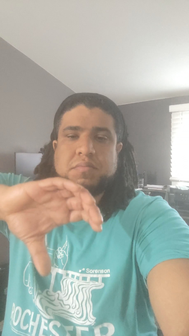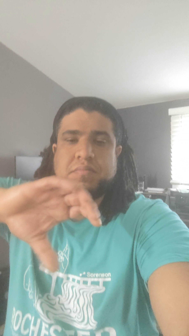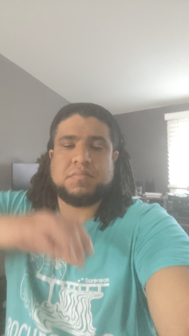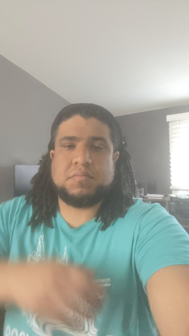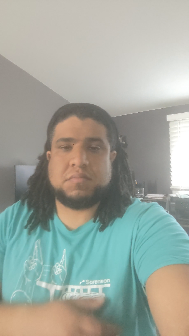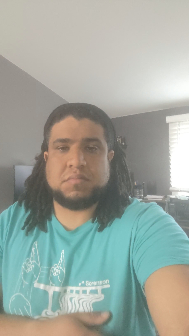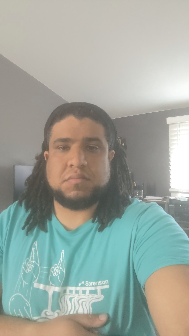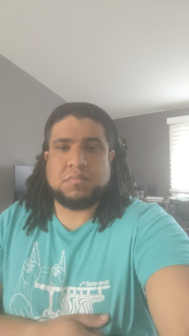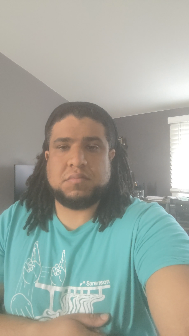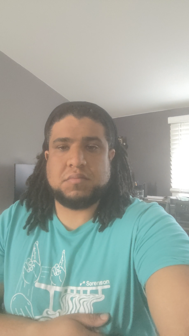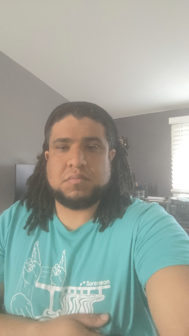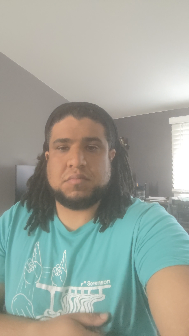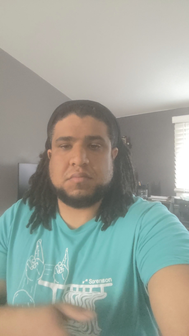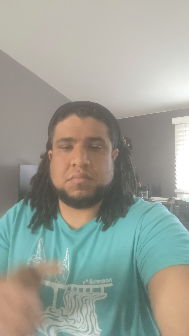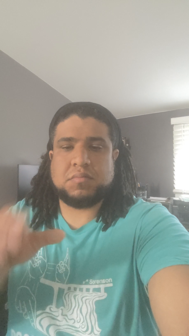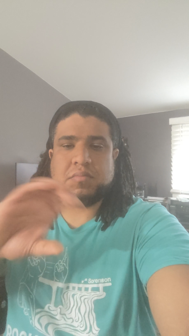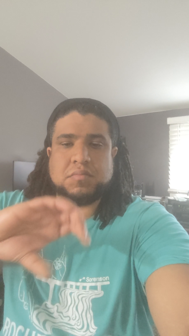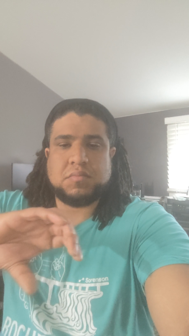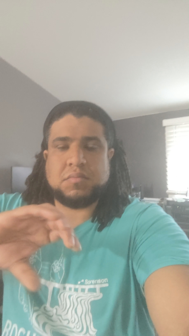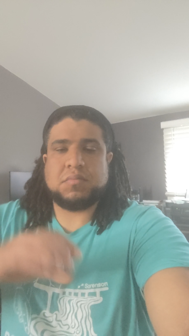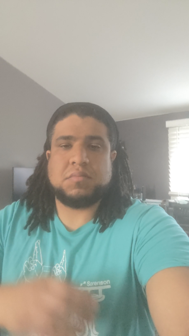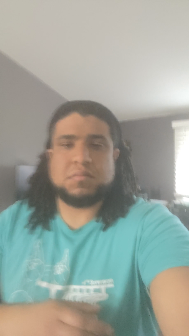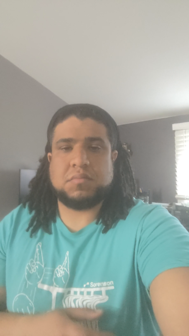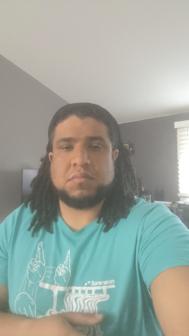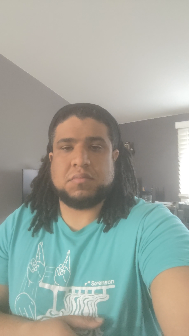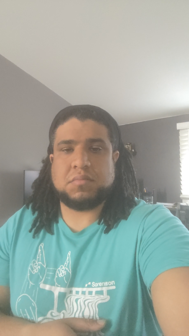pour